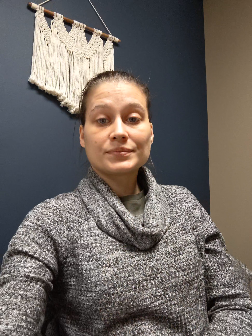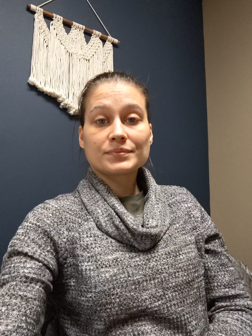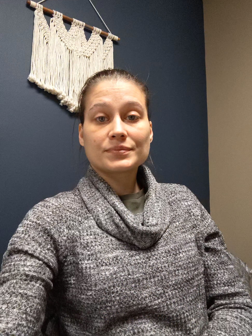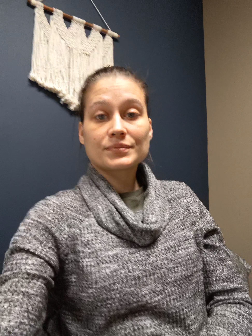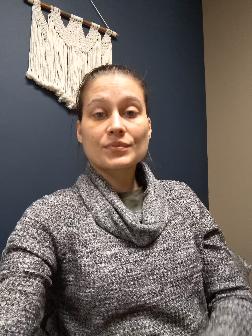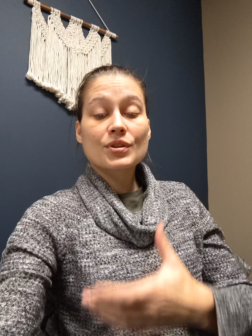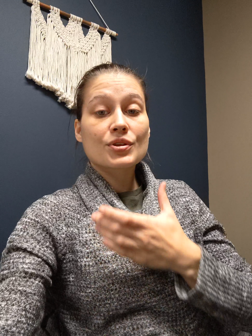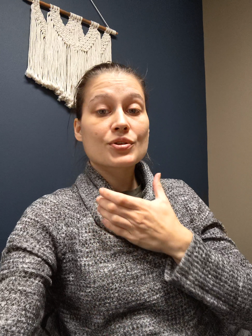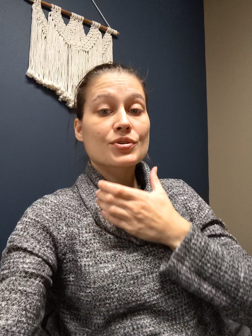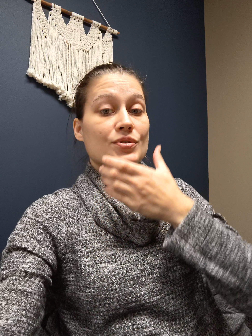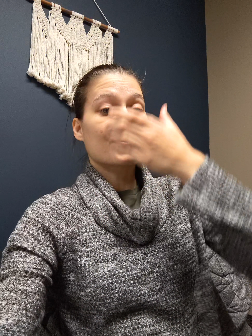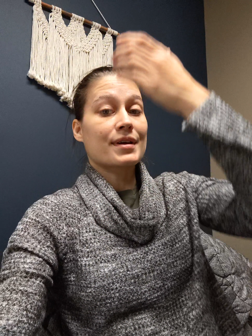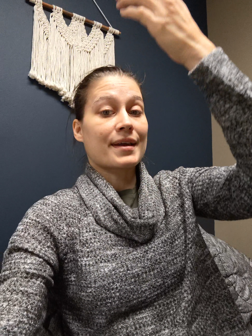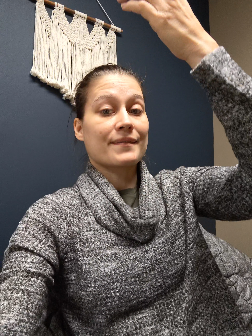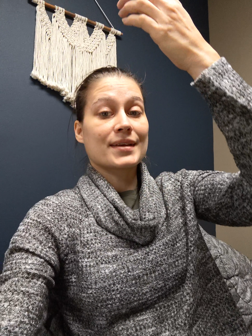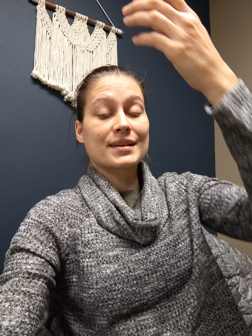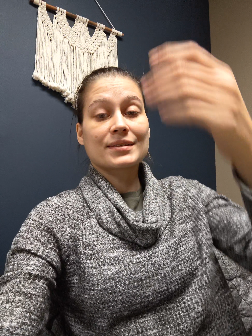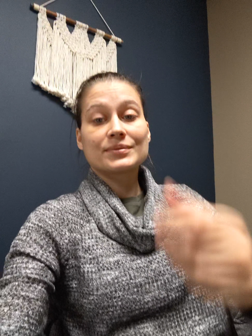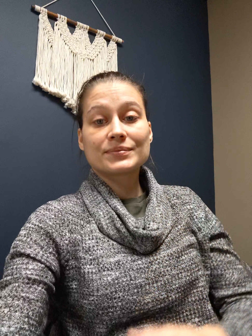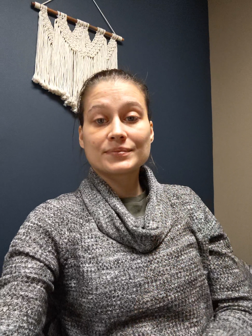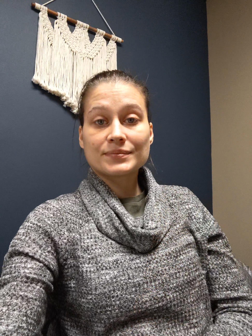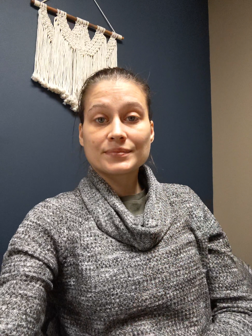giraffe